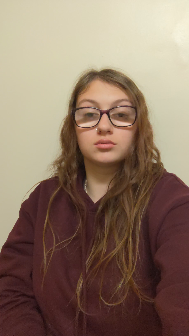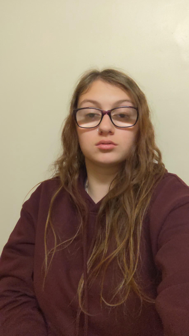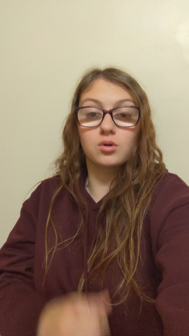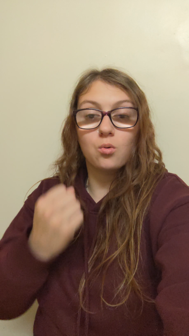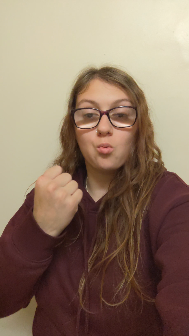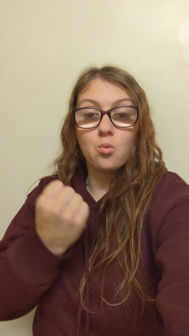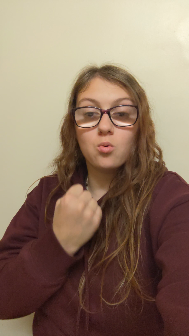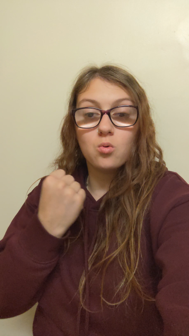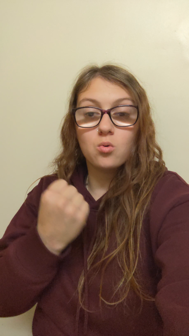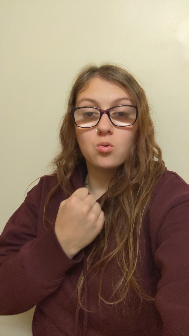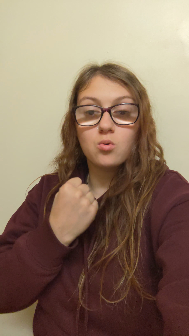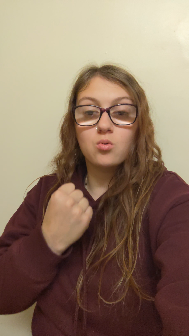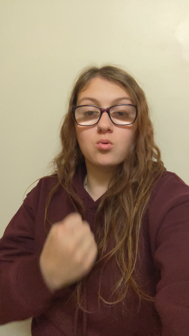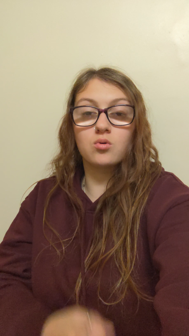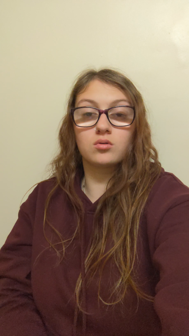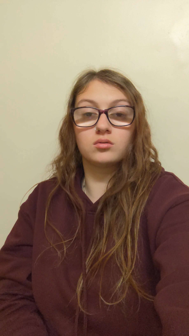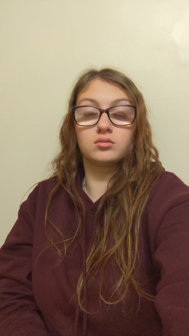hold